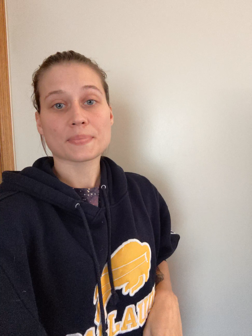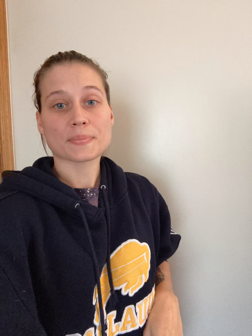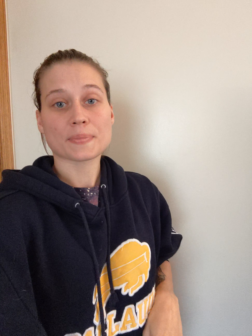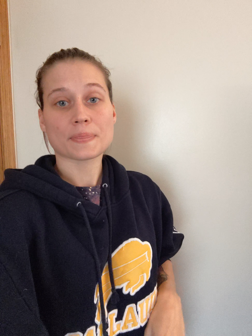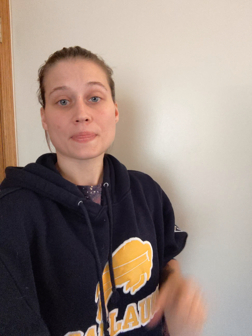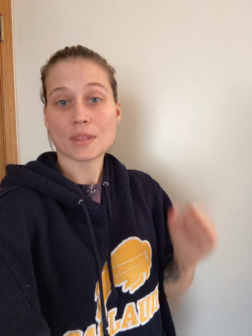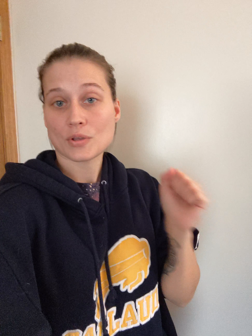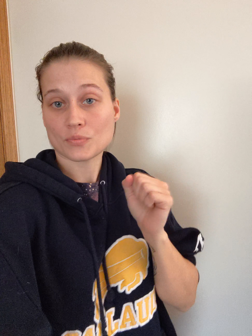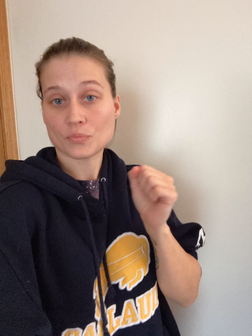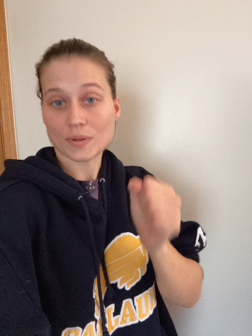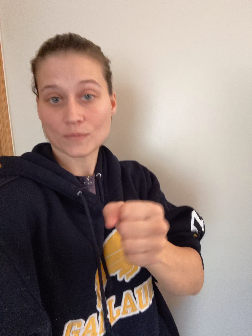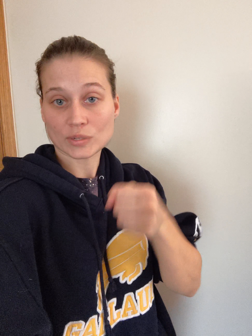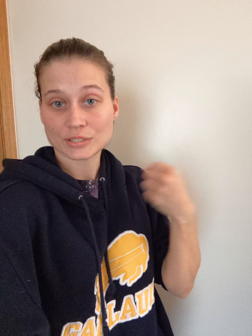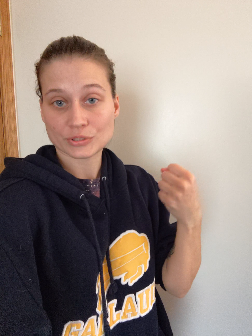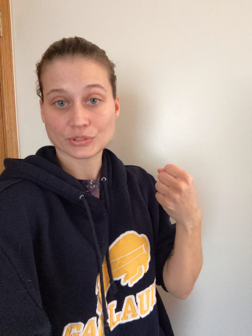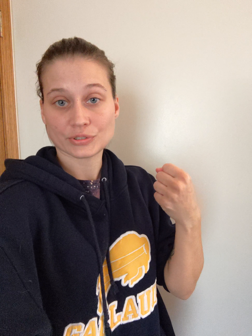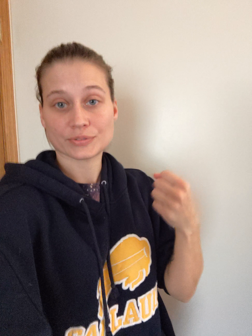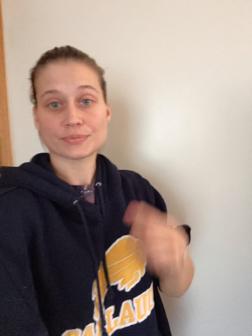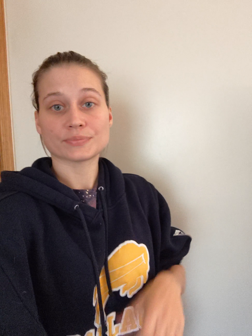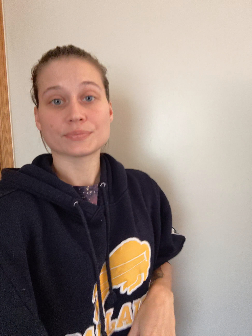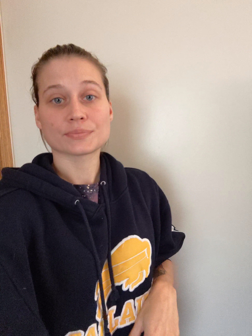refrigerator